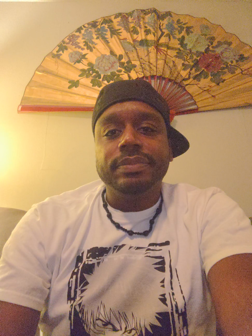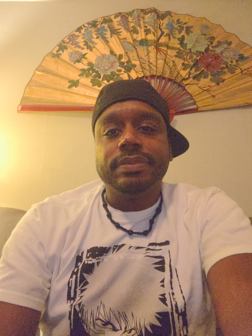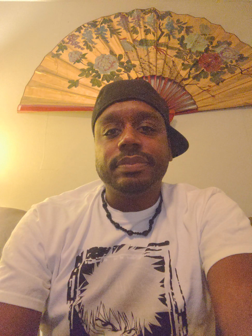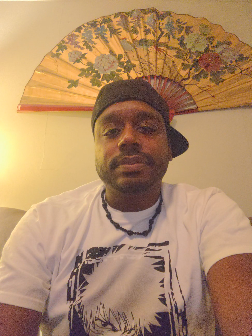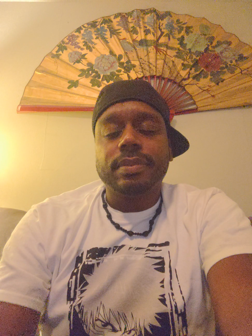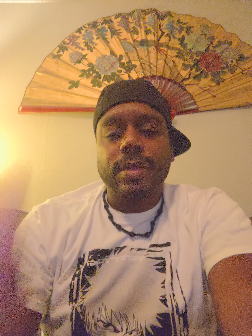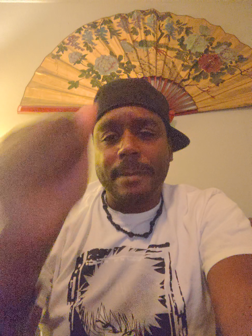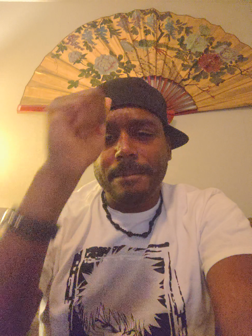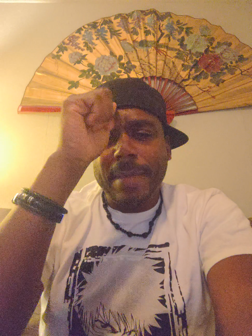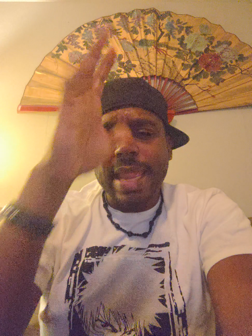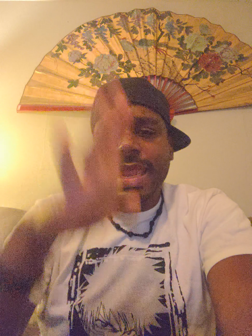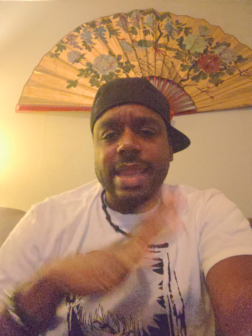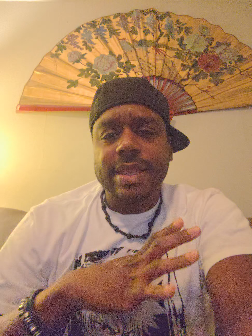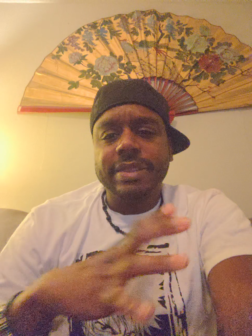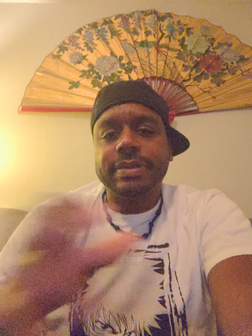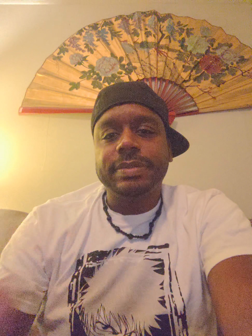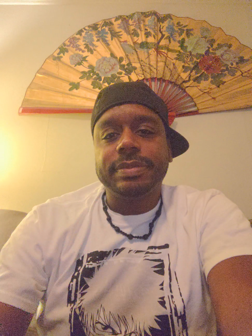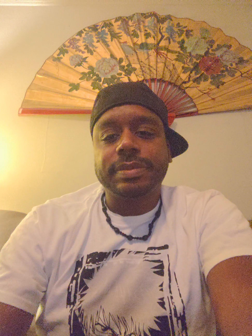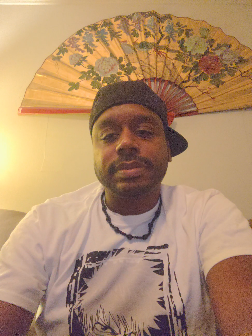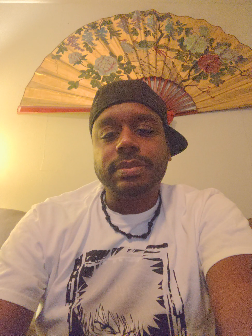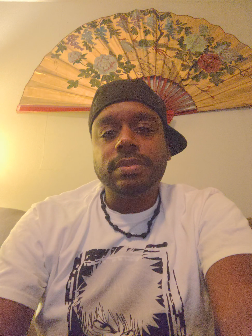man